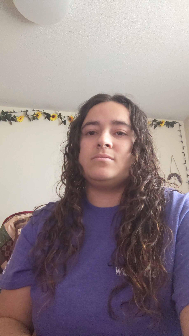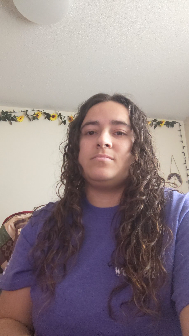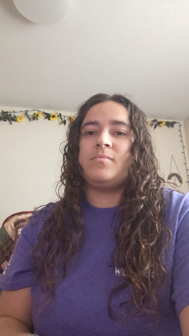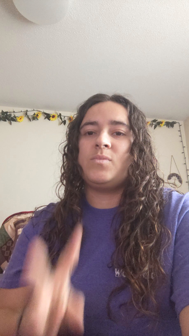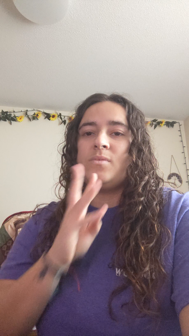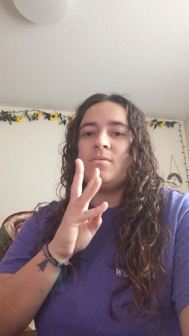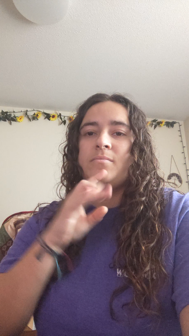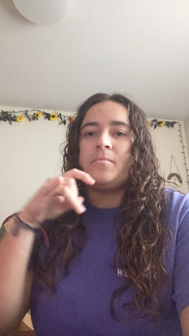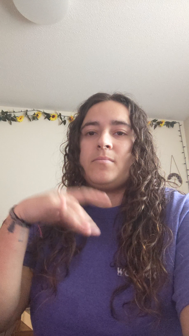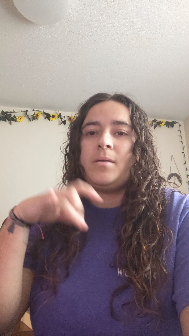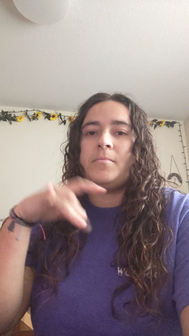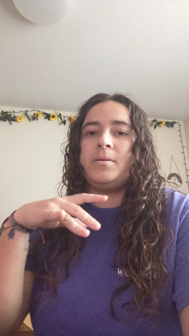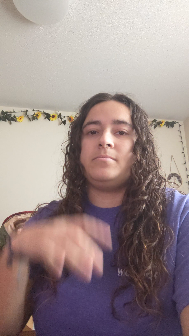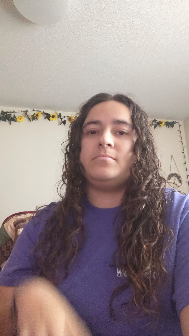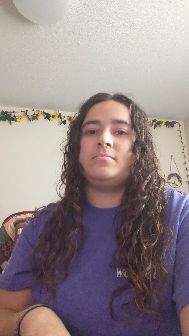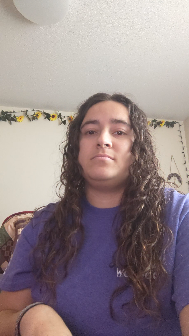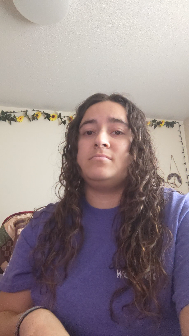melon